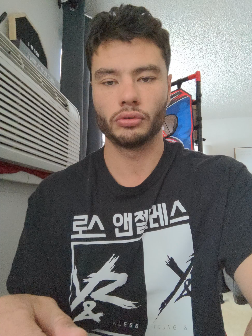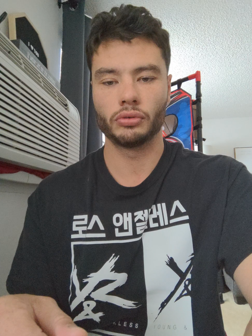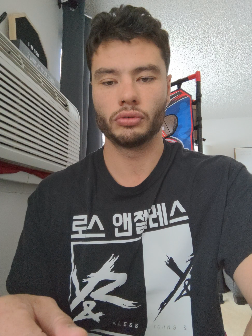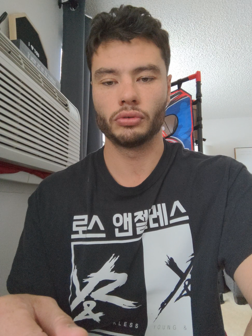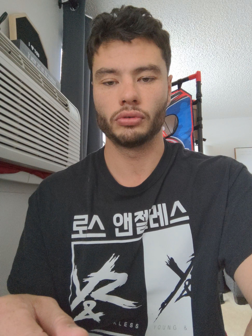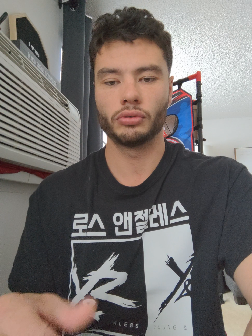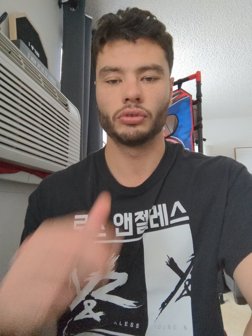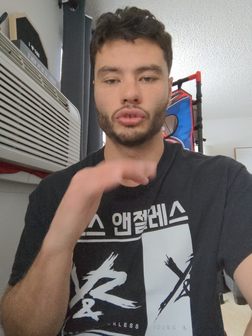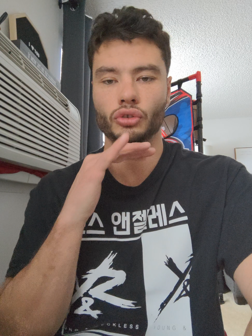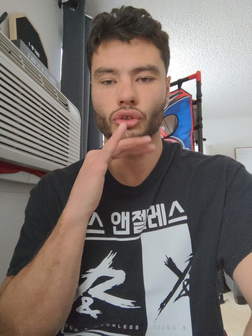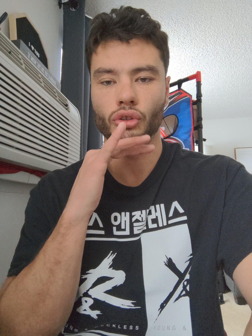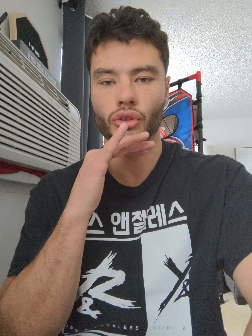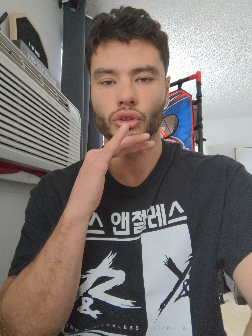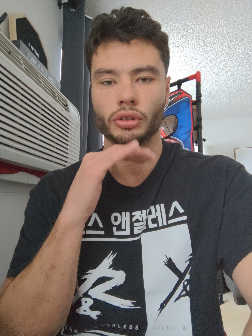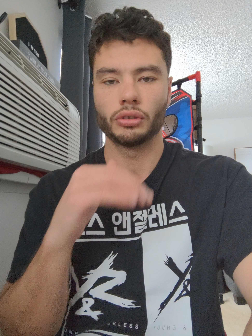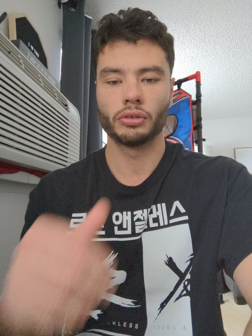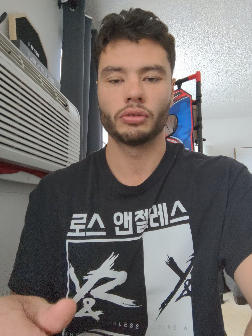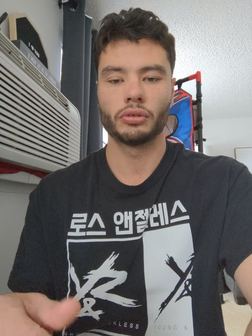dirty